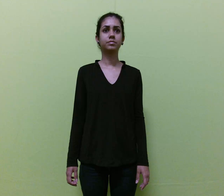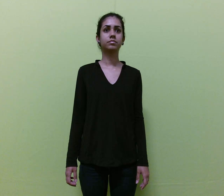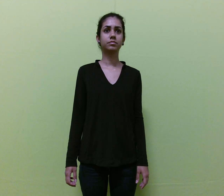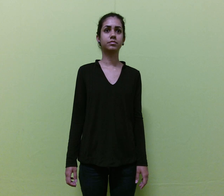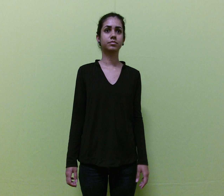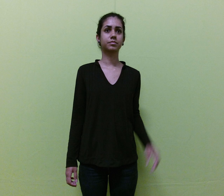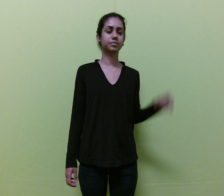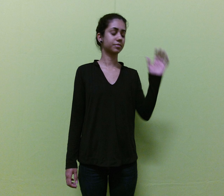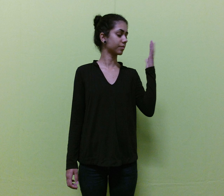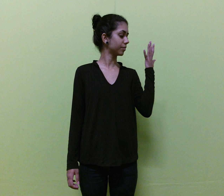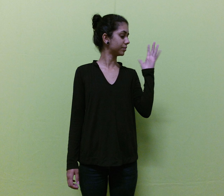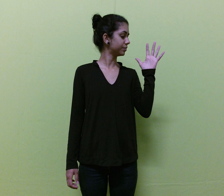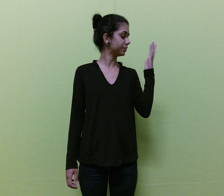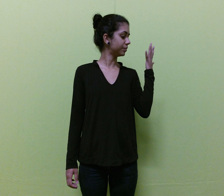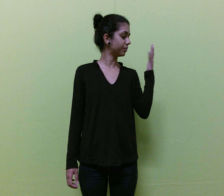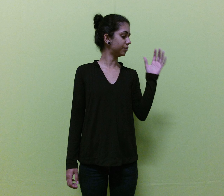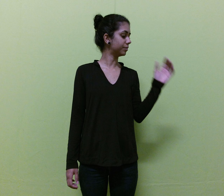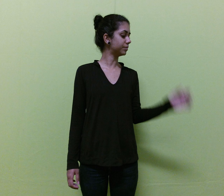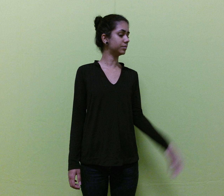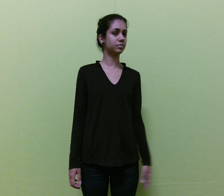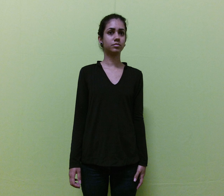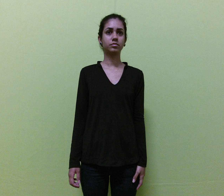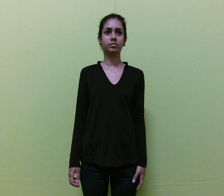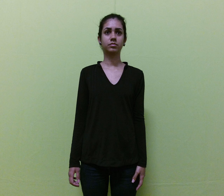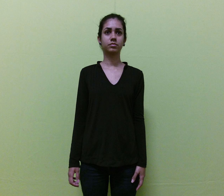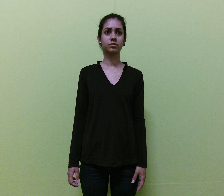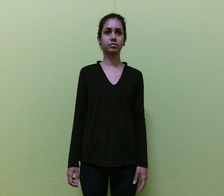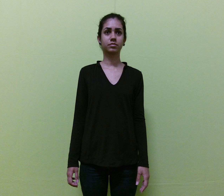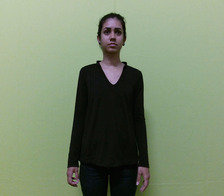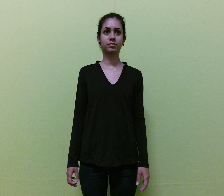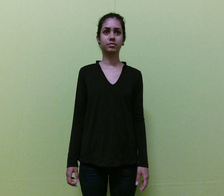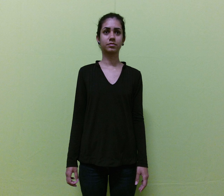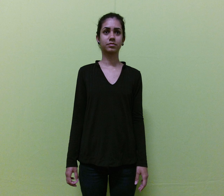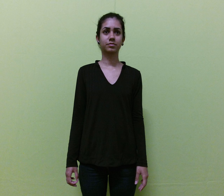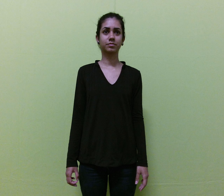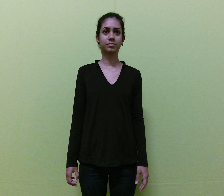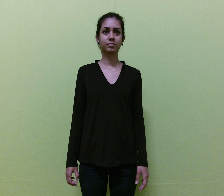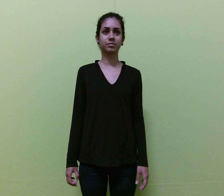espelho